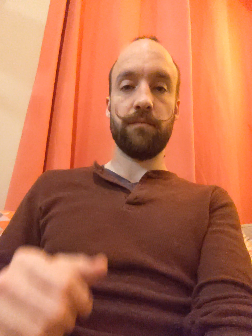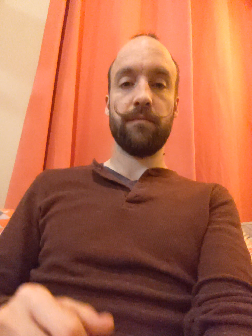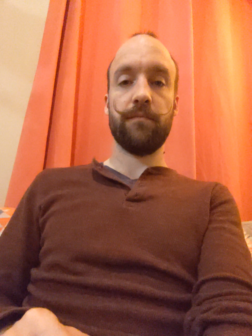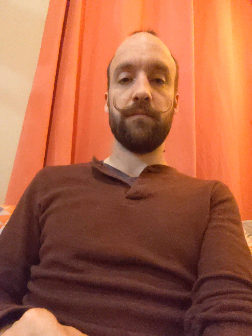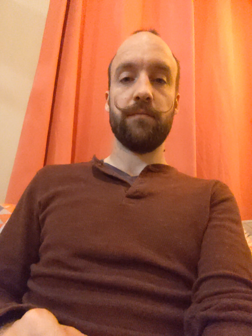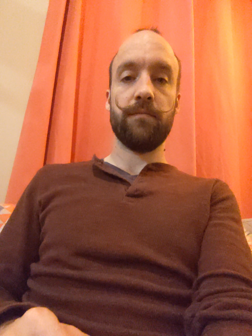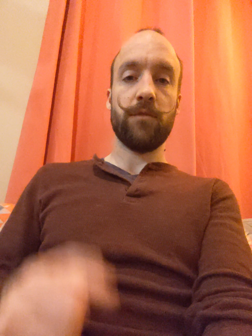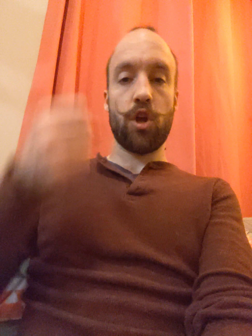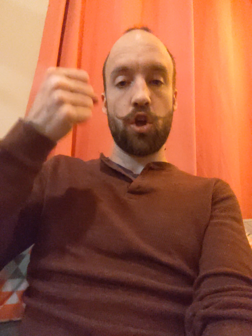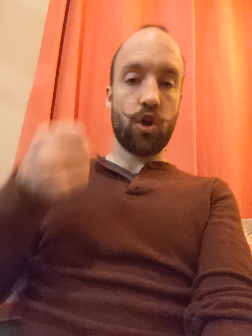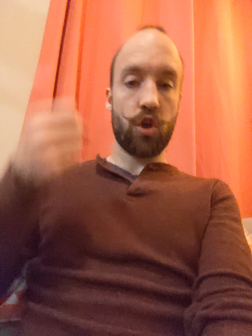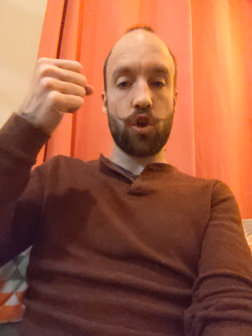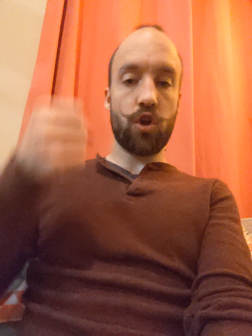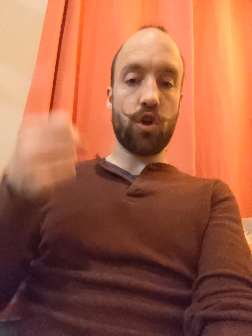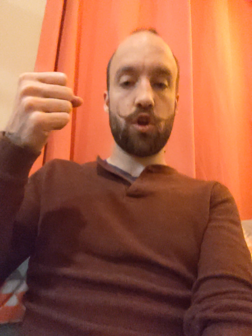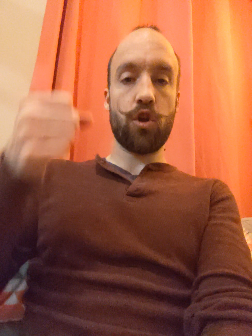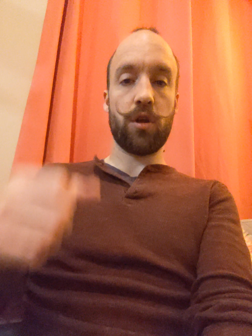car